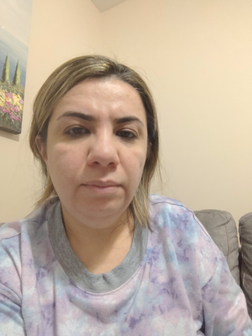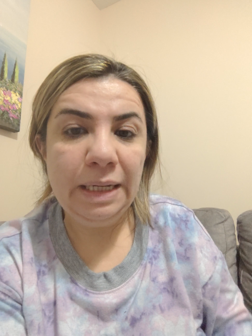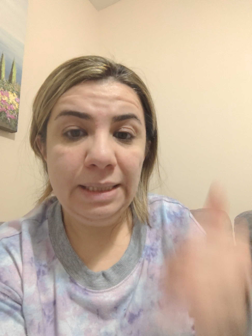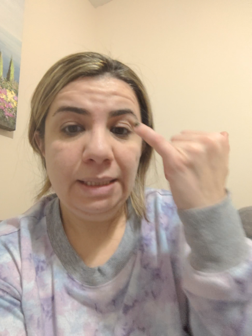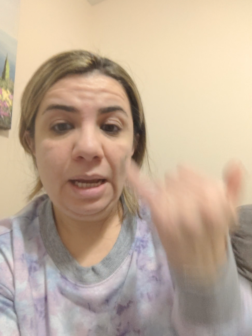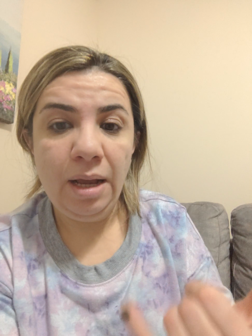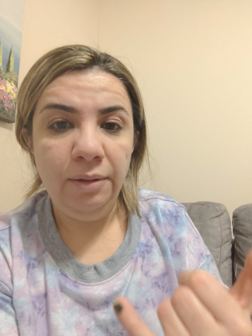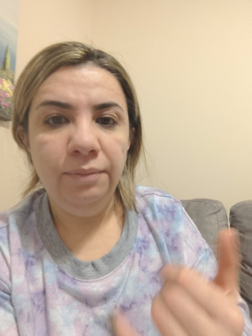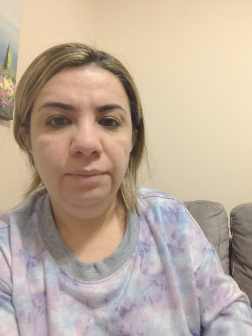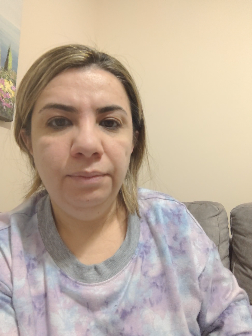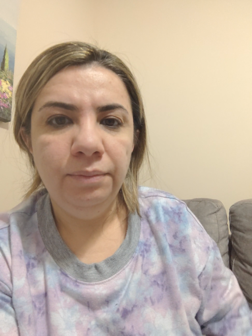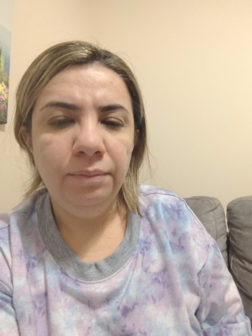now